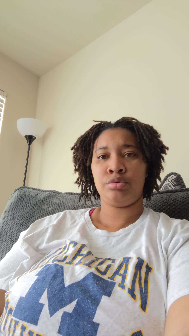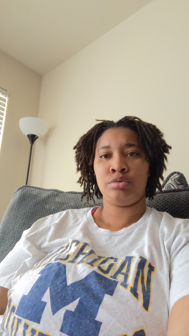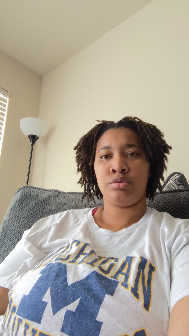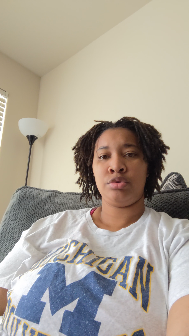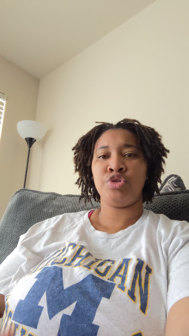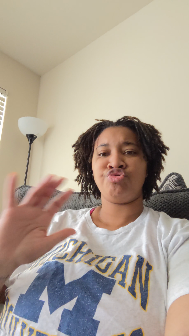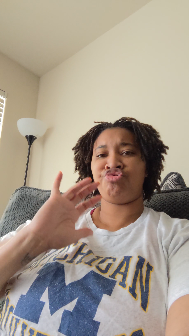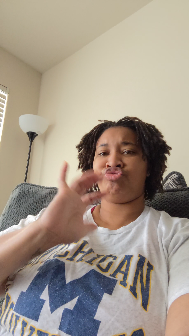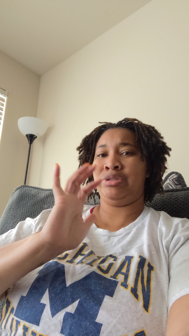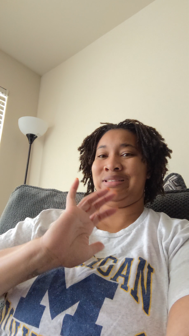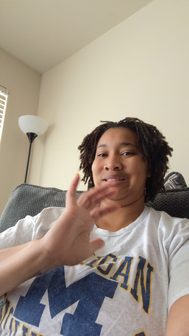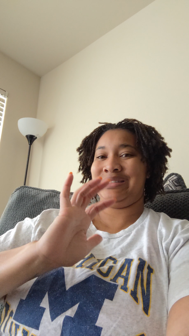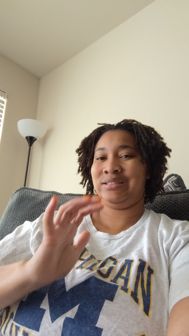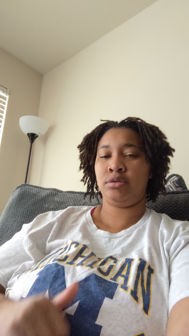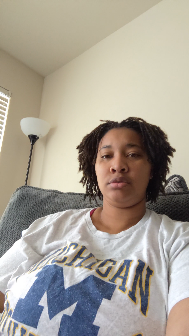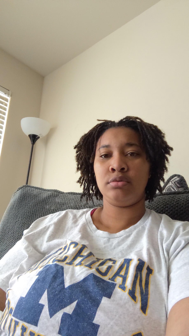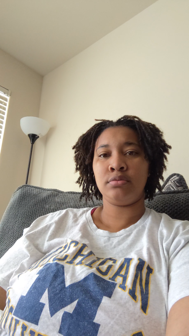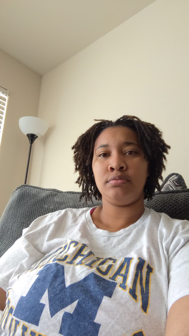cheese